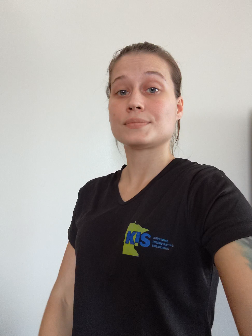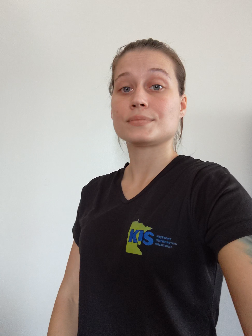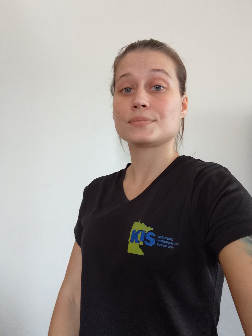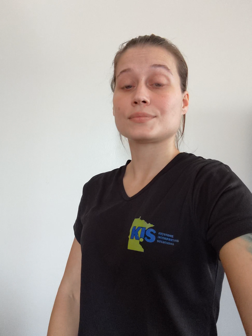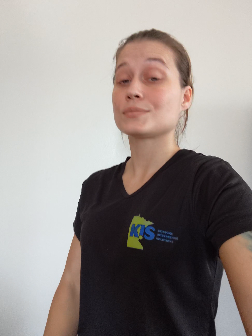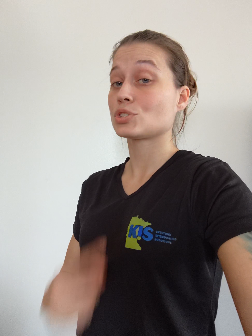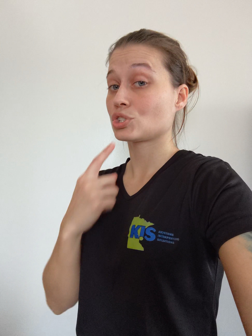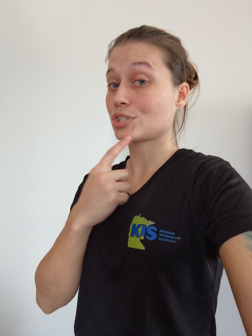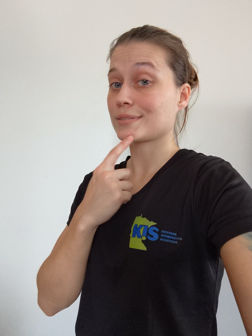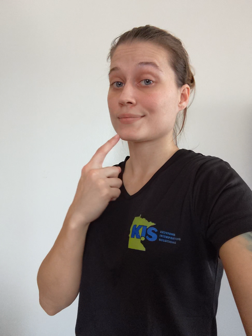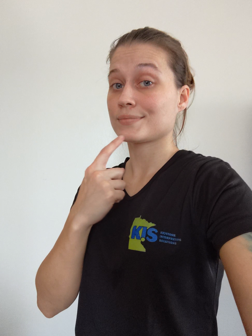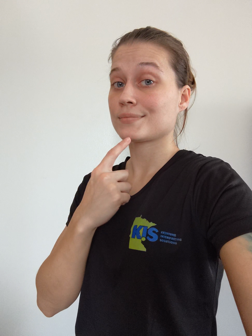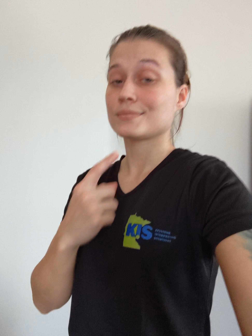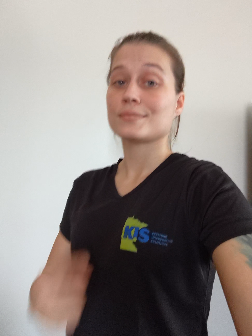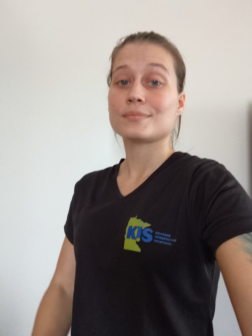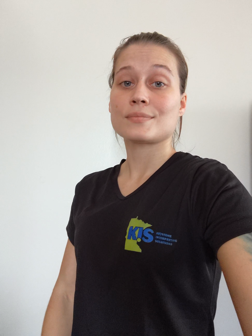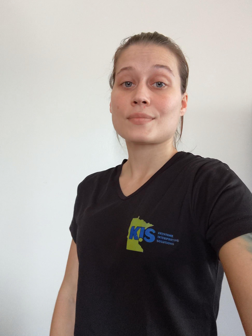chin